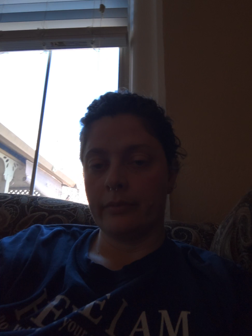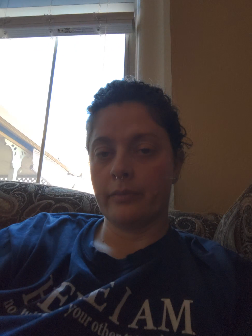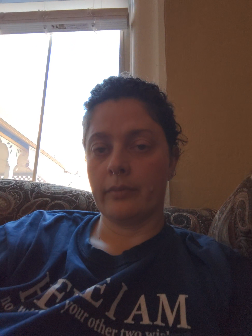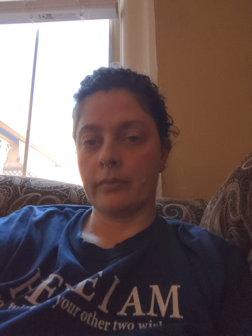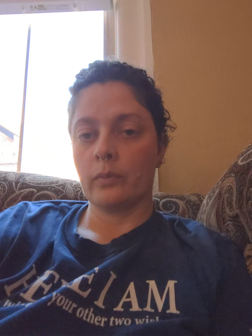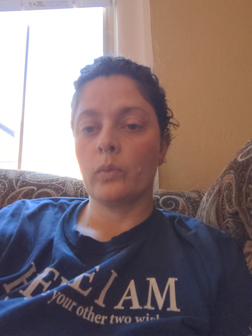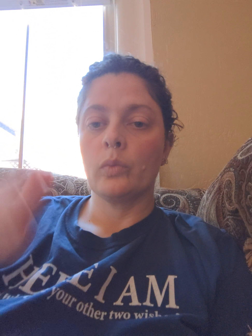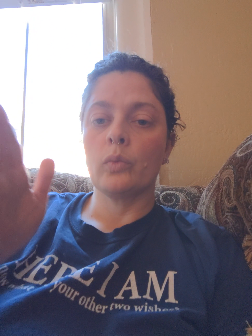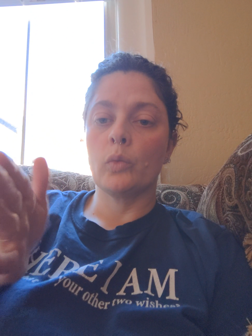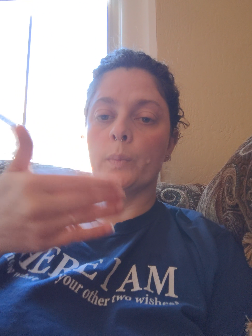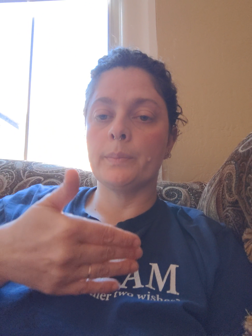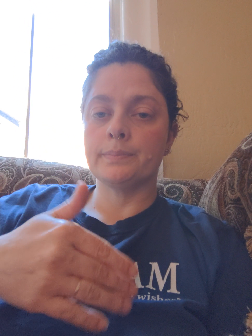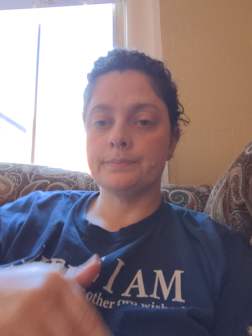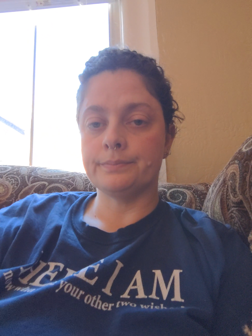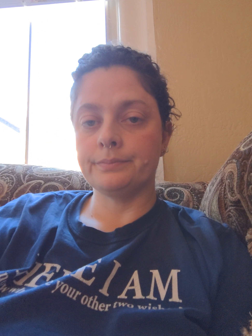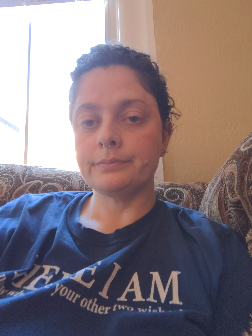room